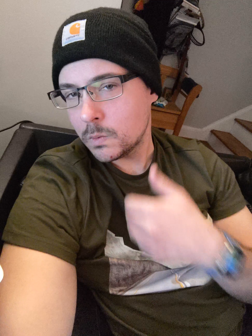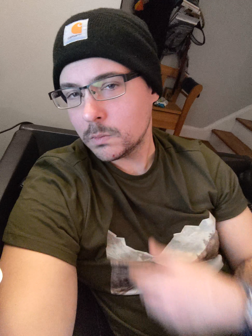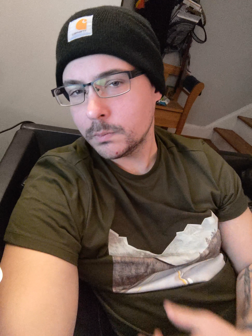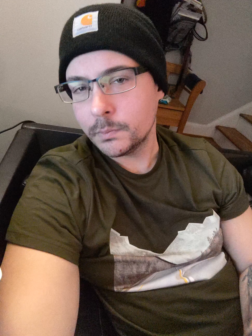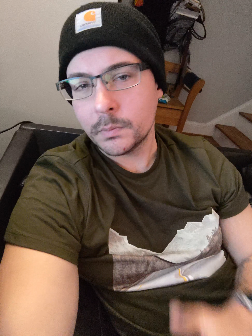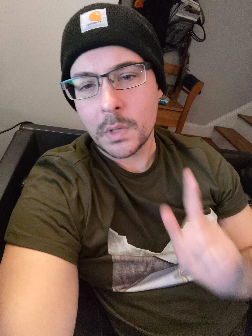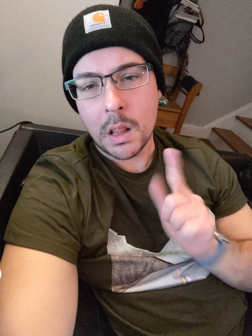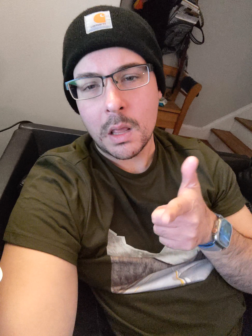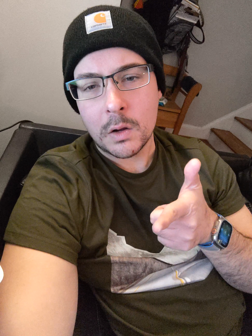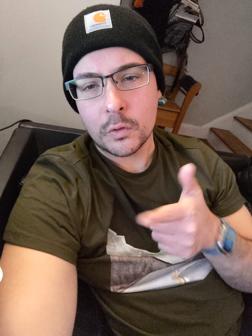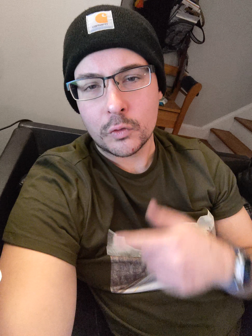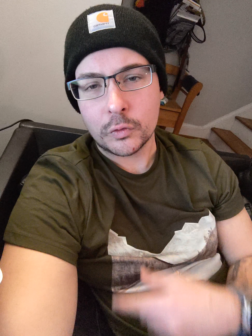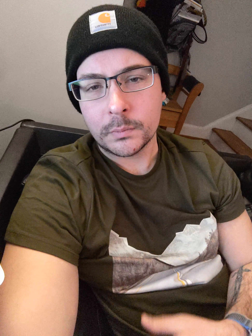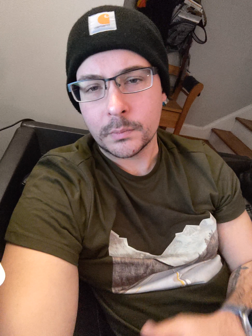later